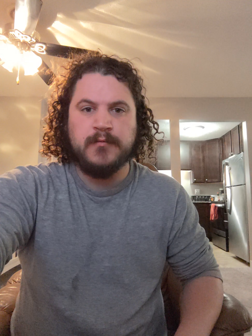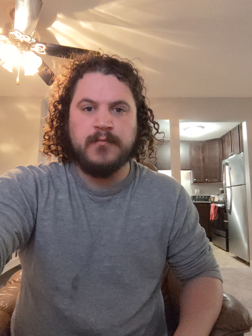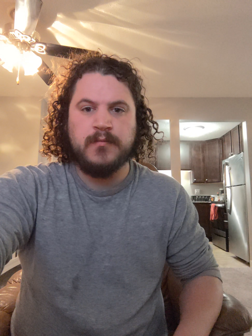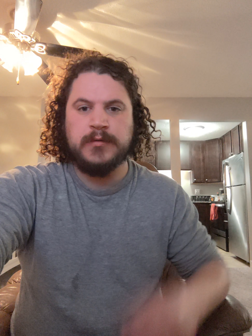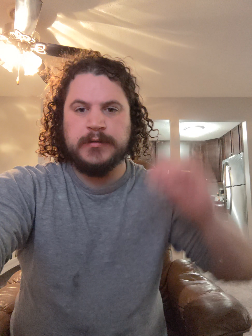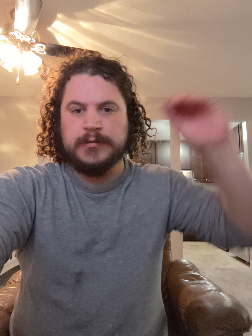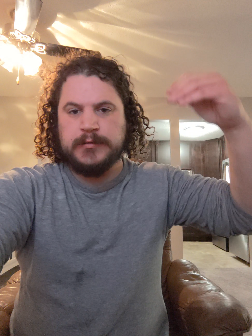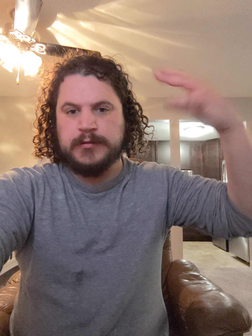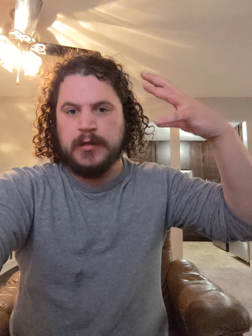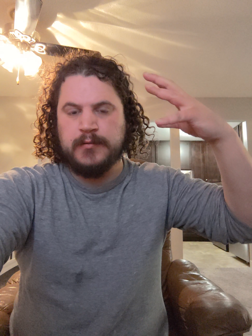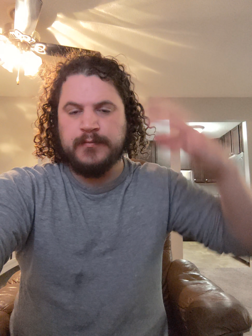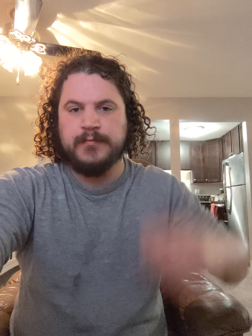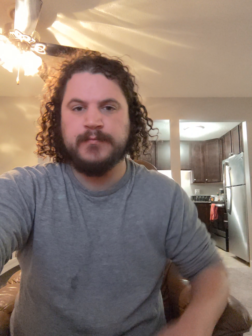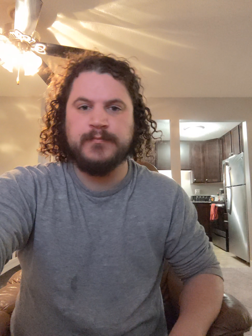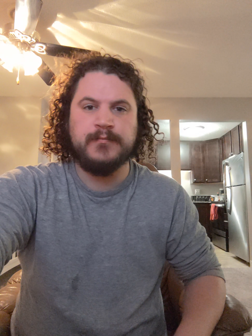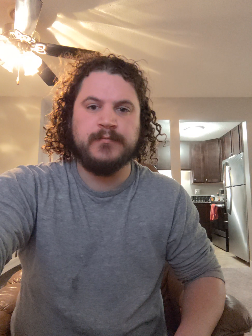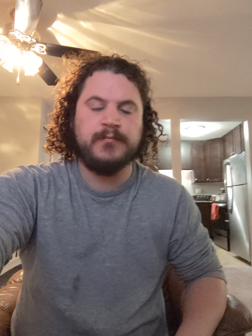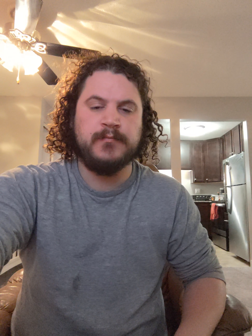sun